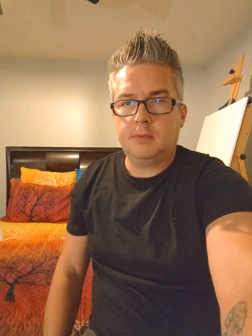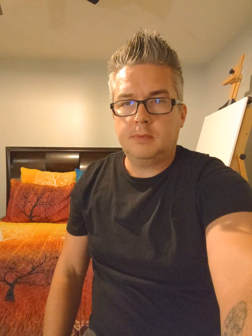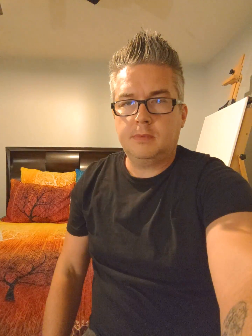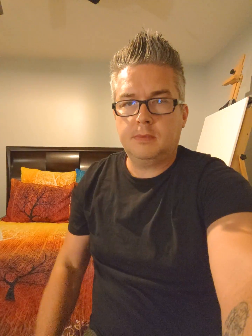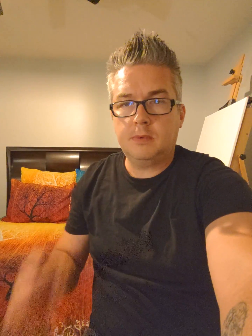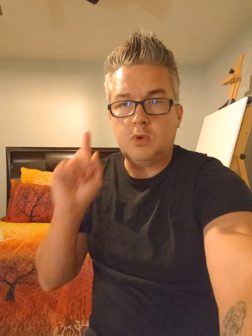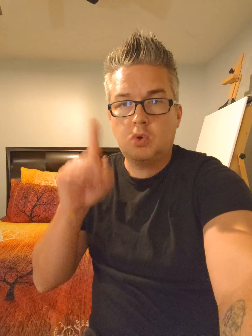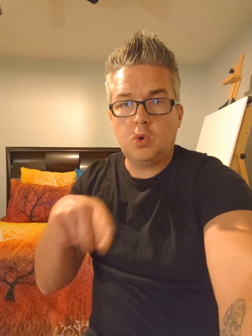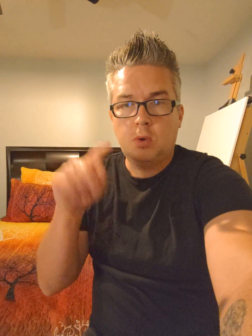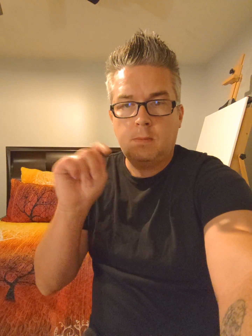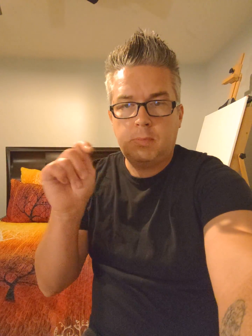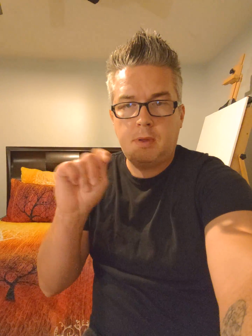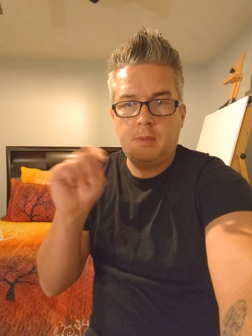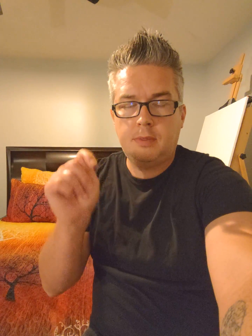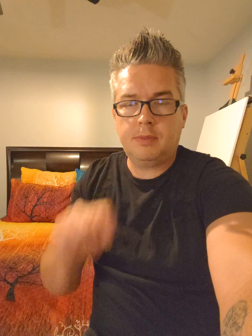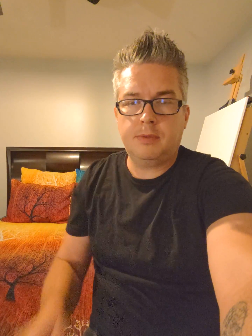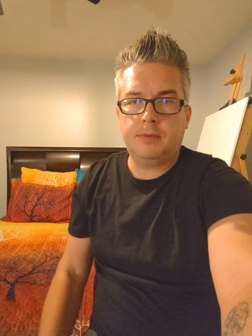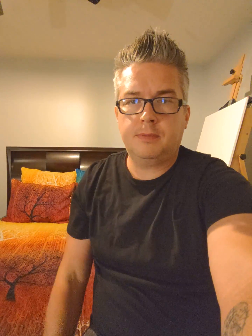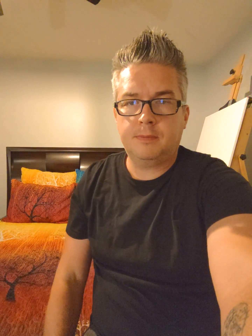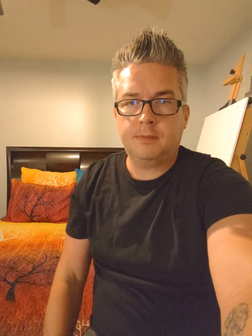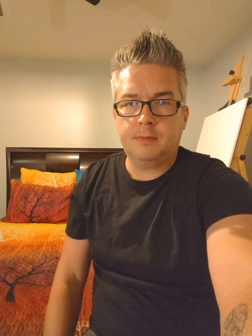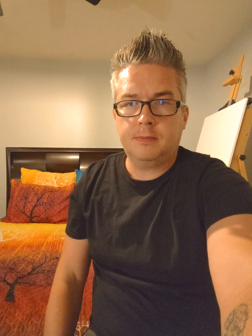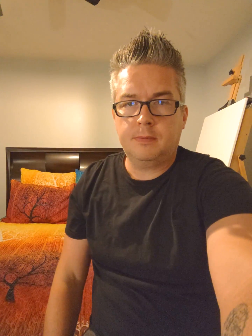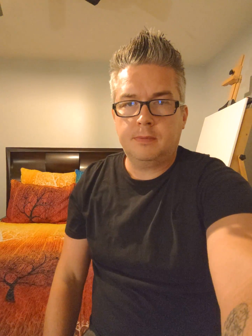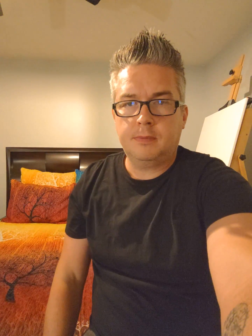go potty